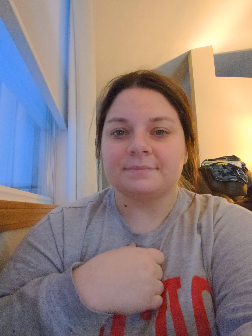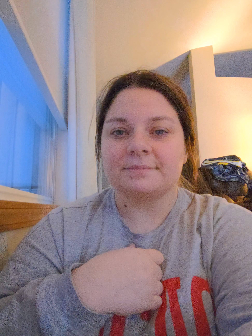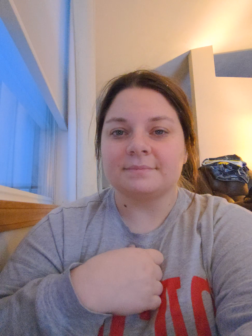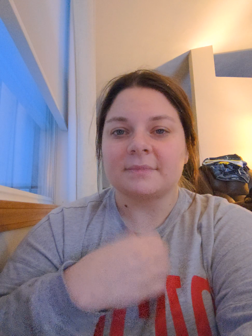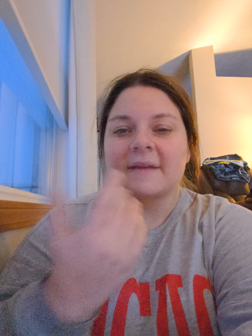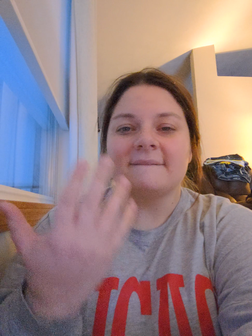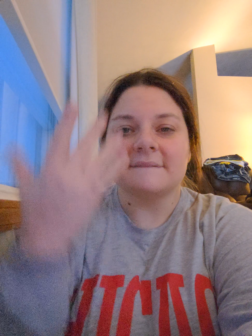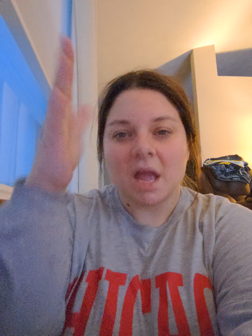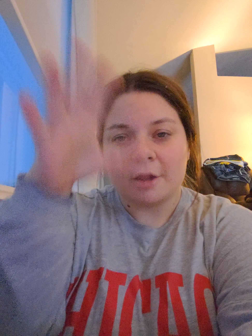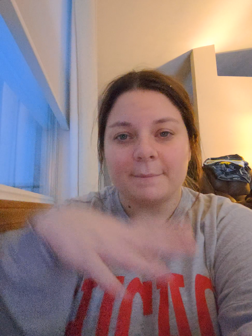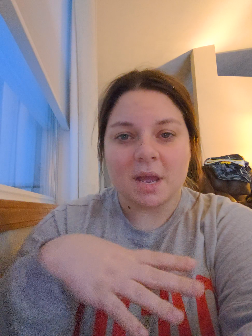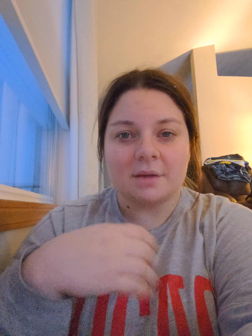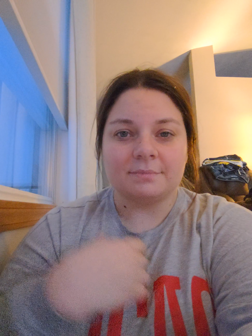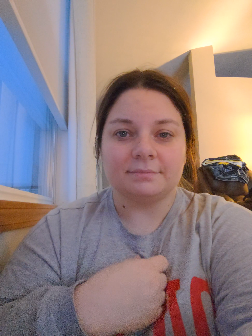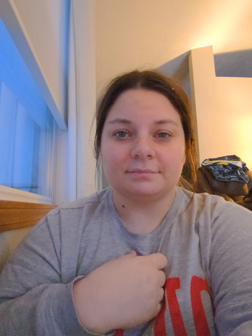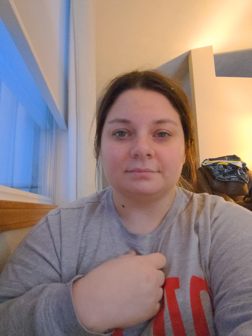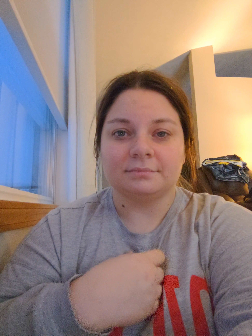fireman